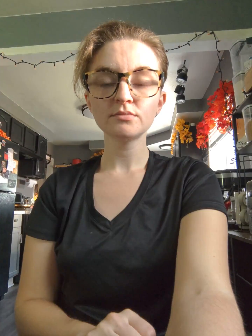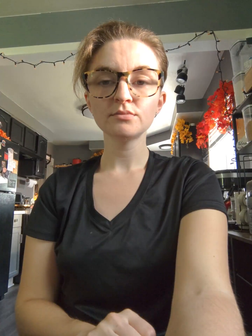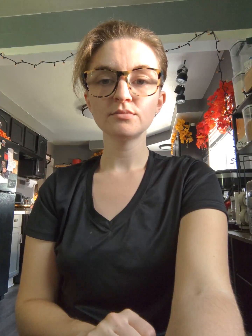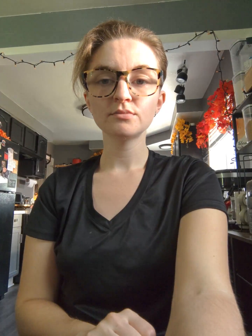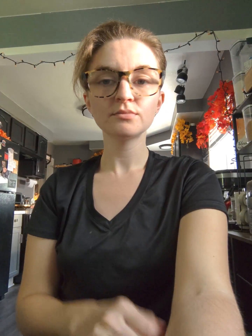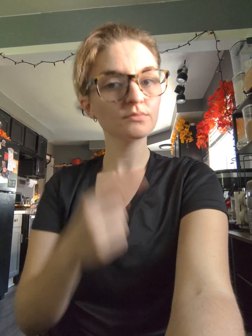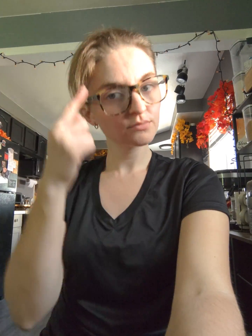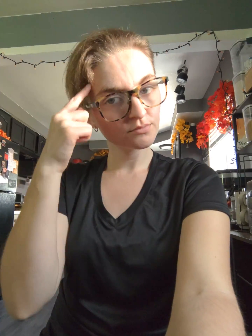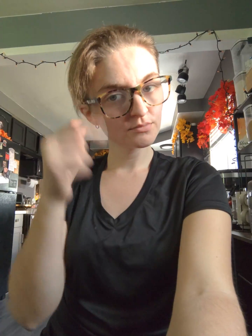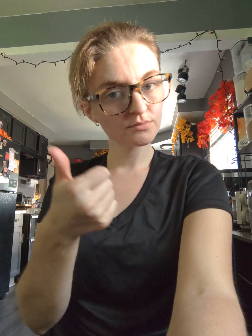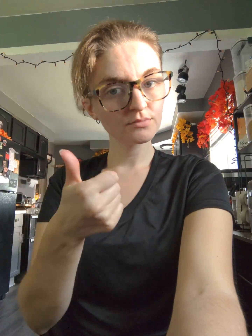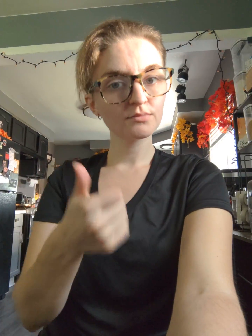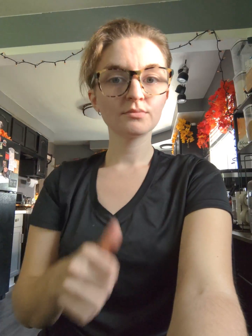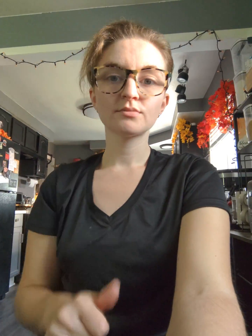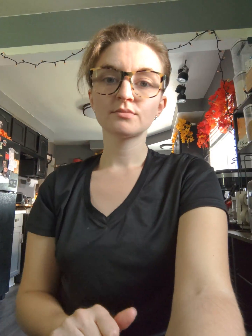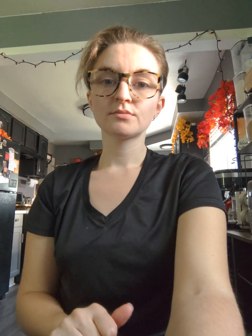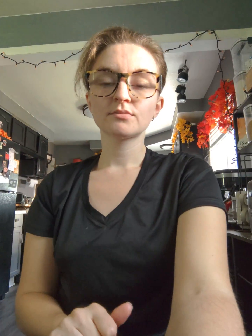dime